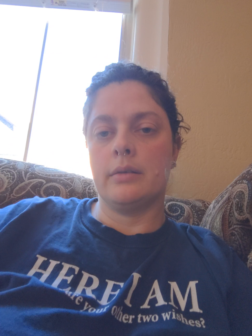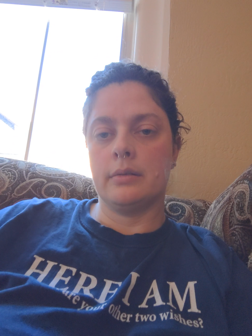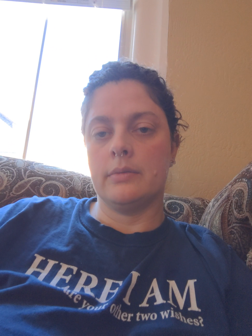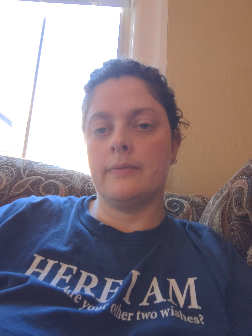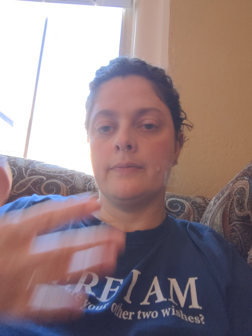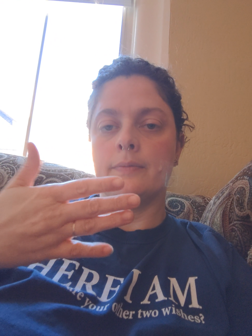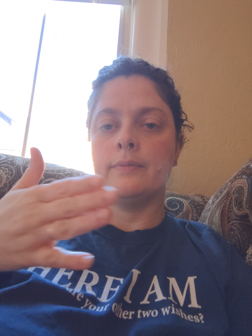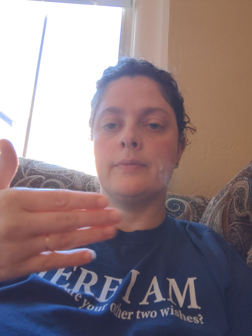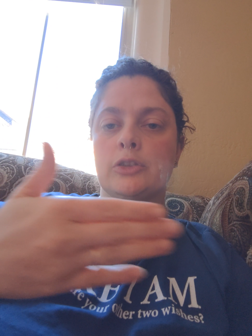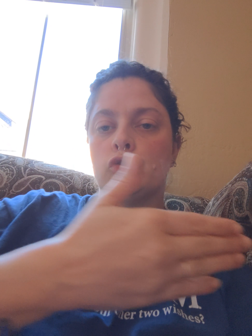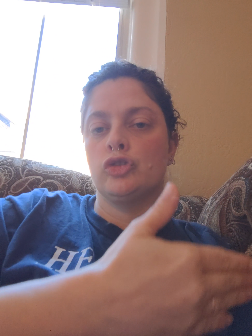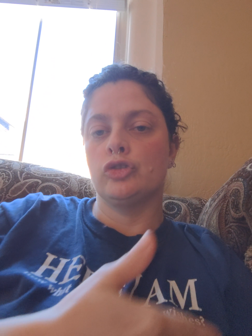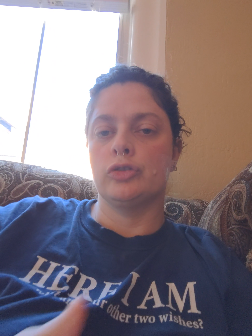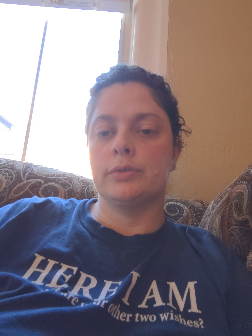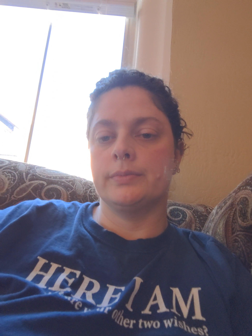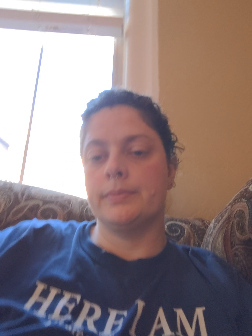fish